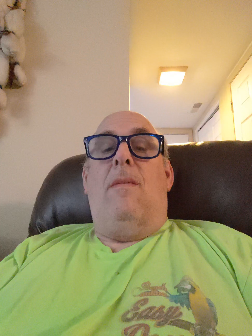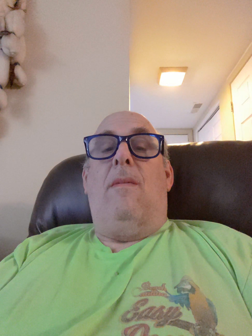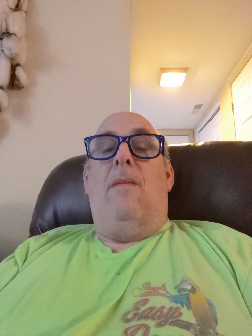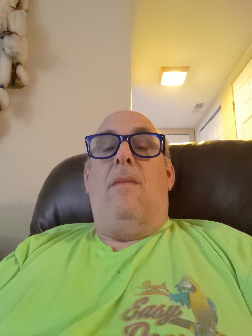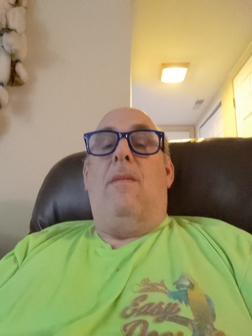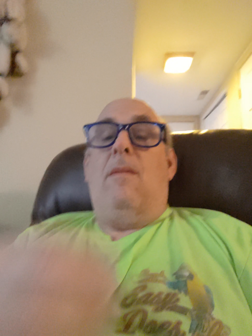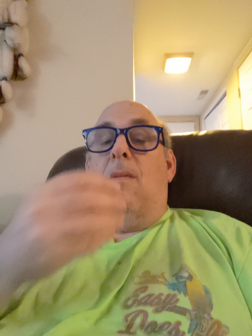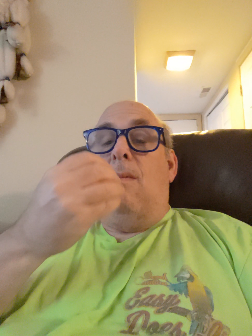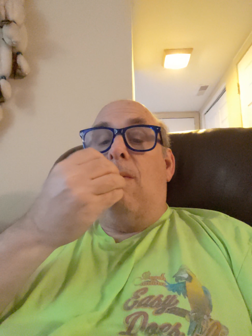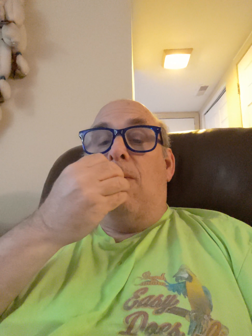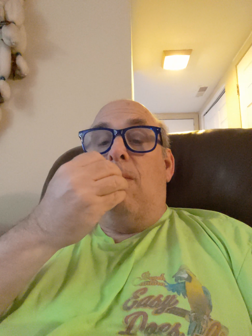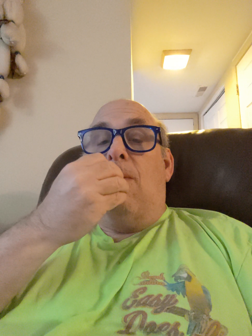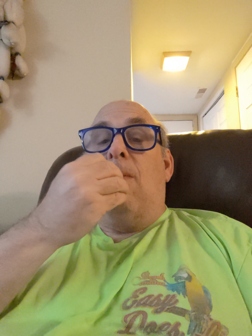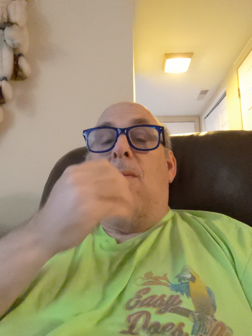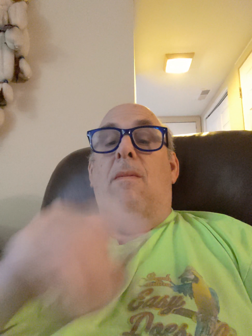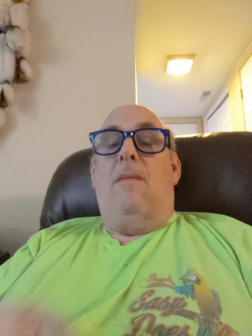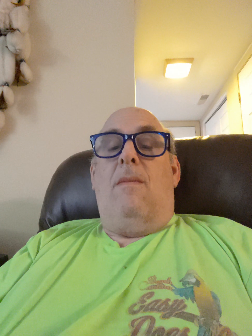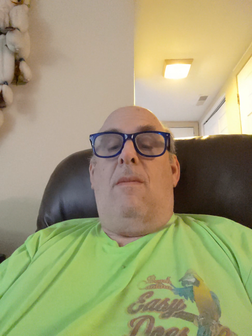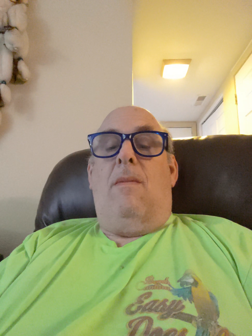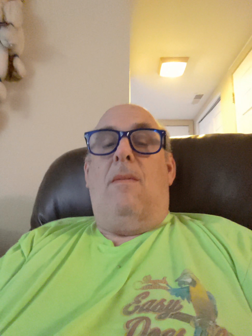food